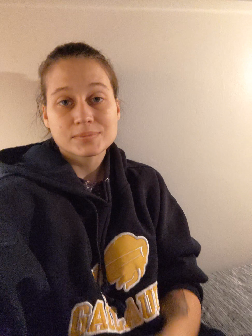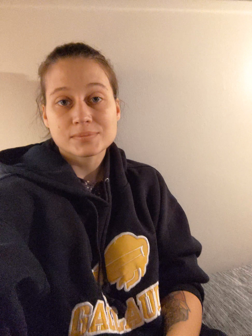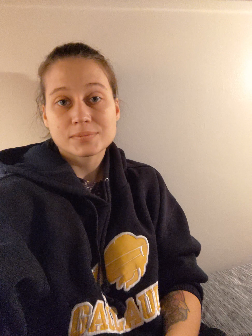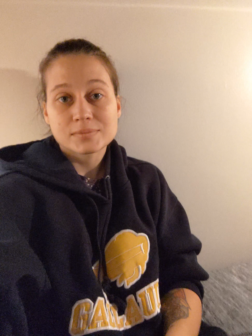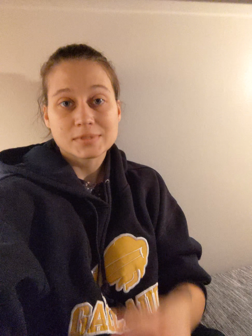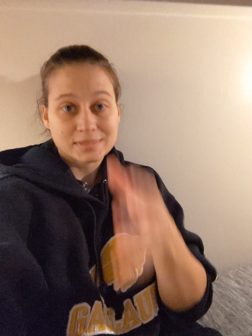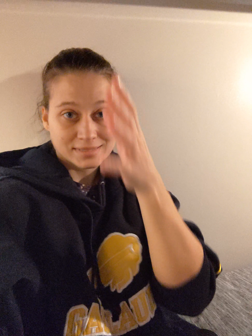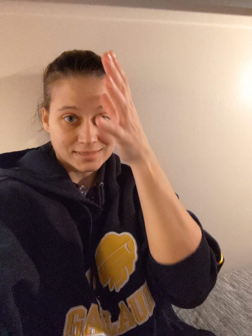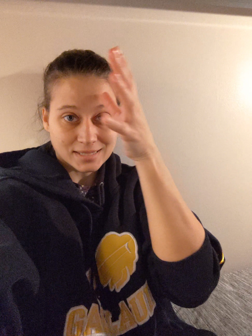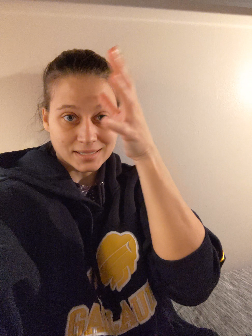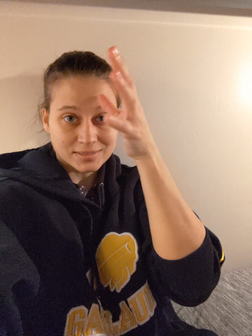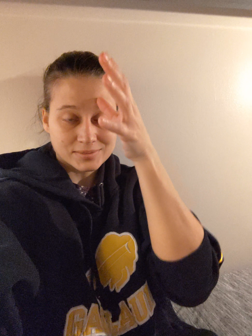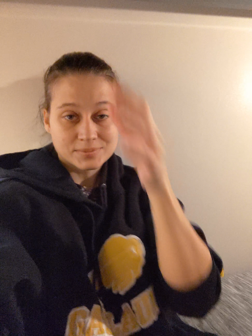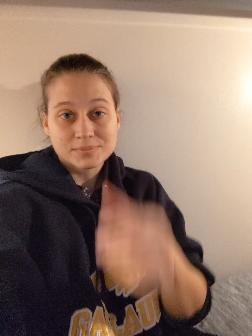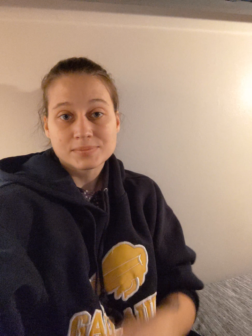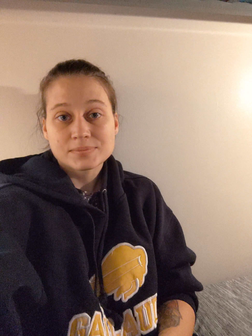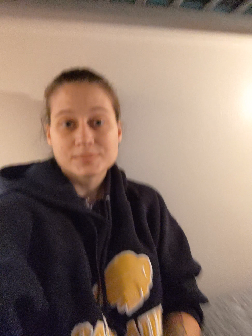dad